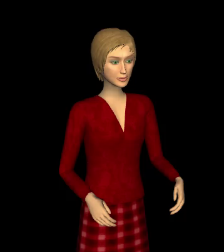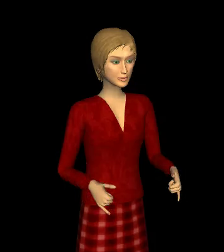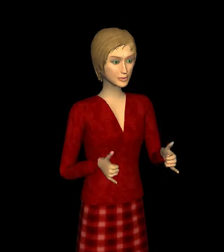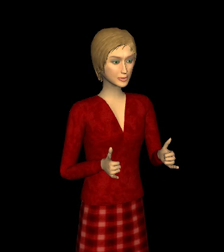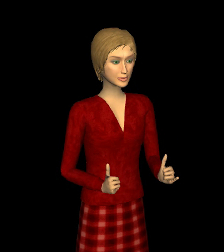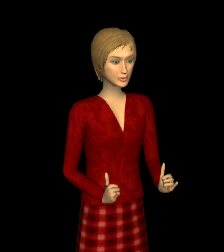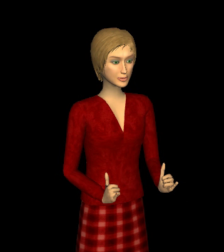كرسي